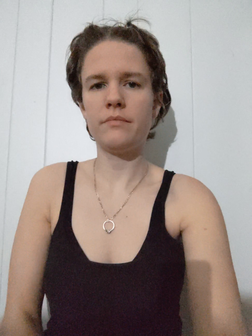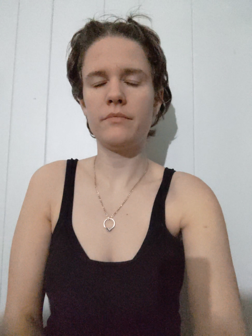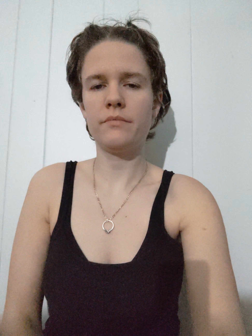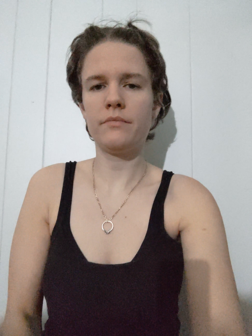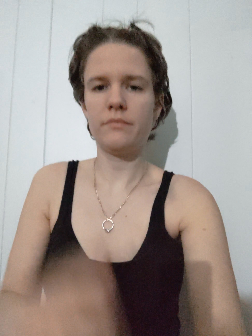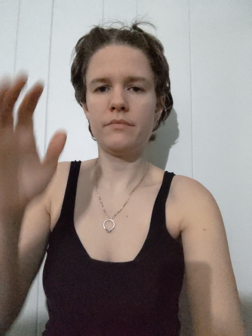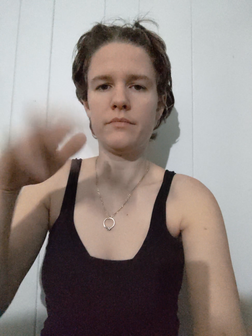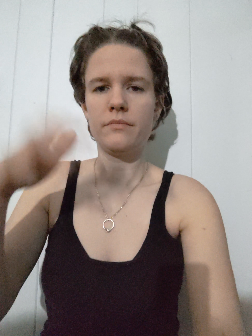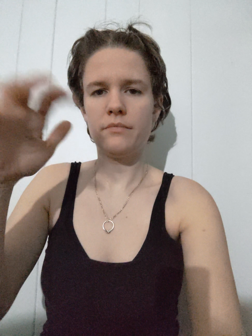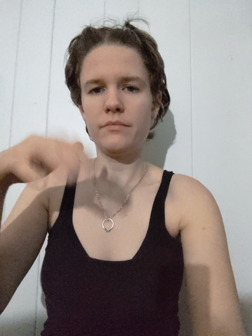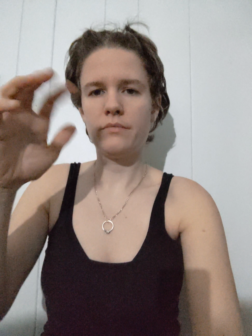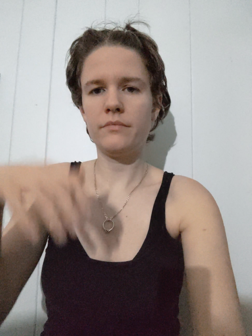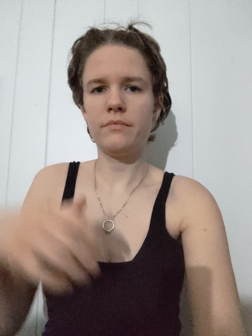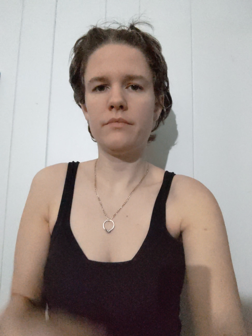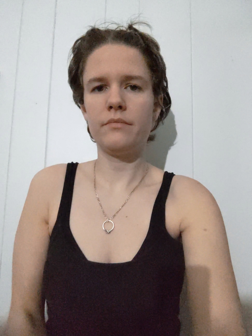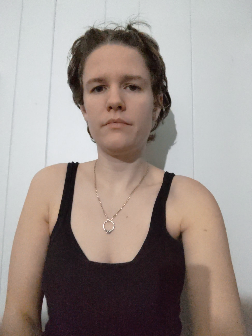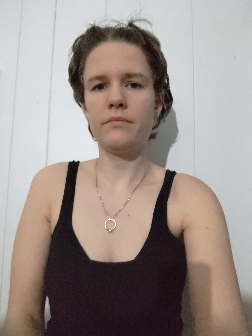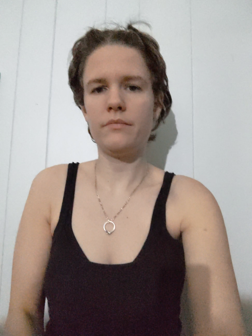rain